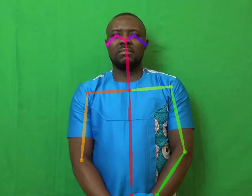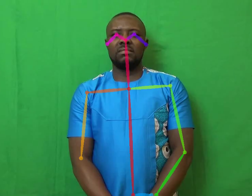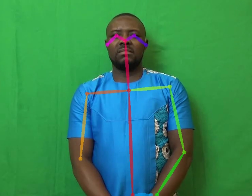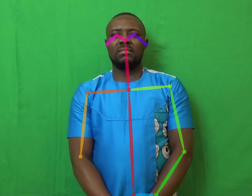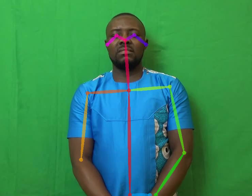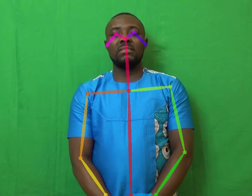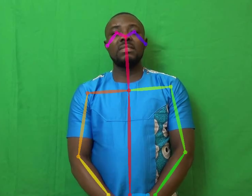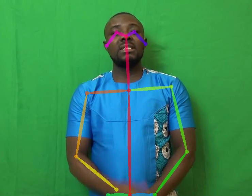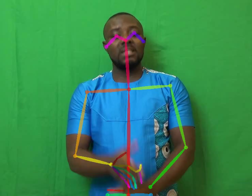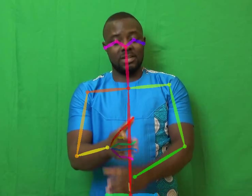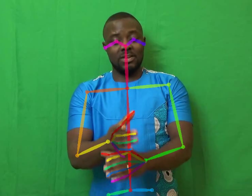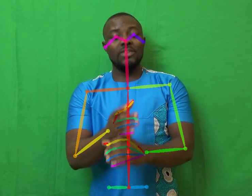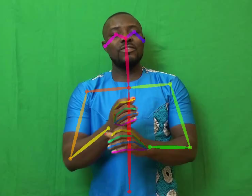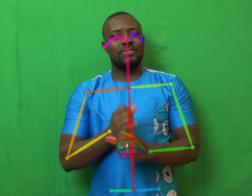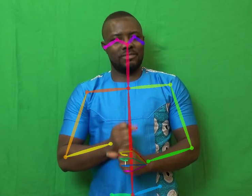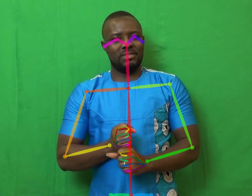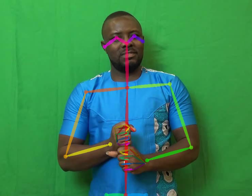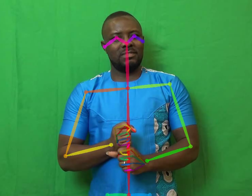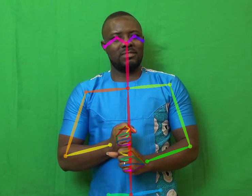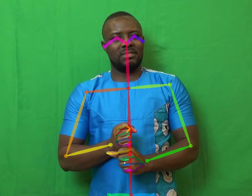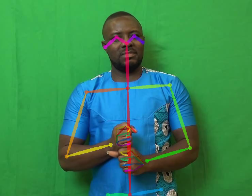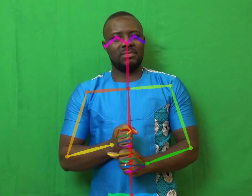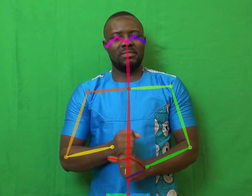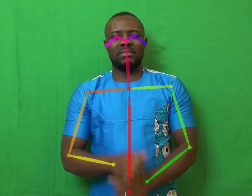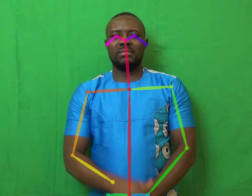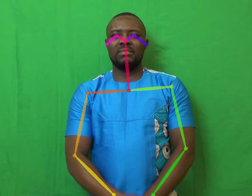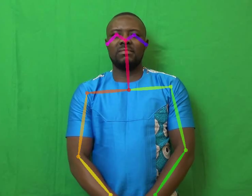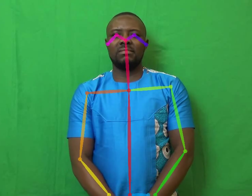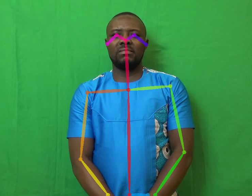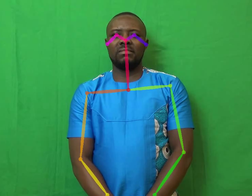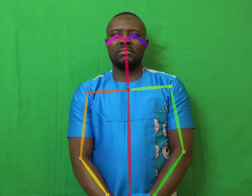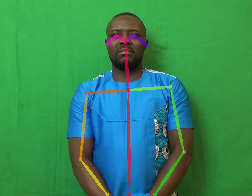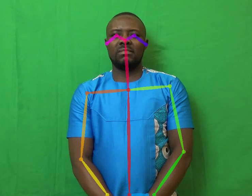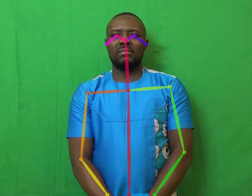receive or acquire